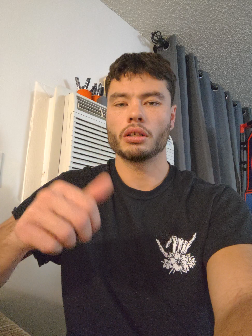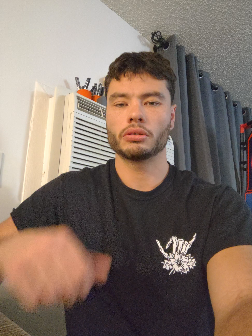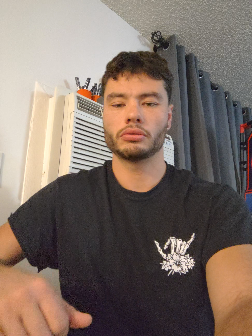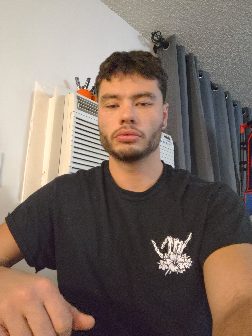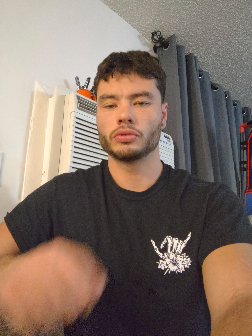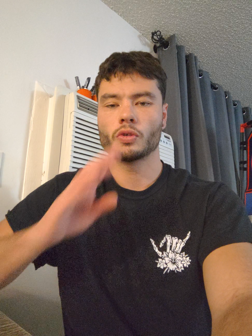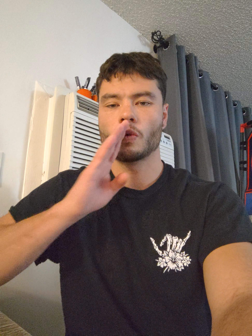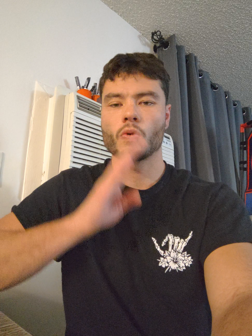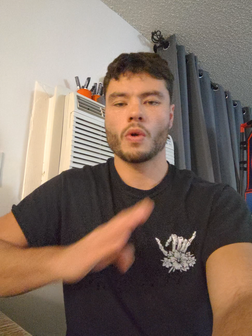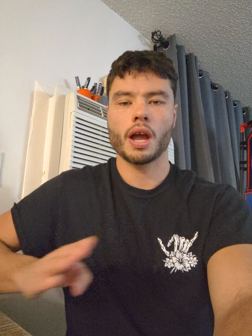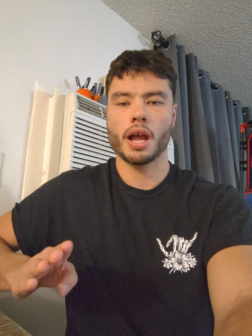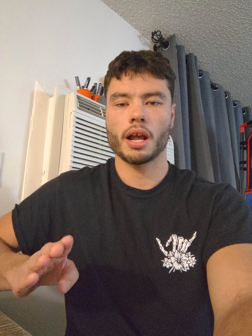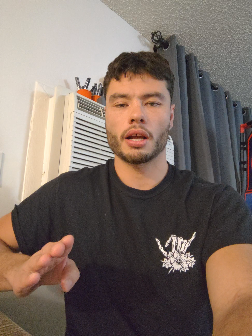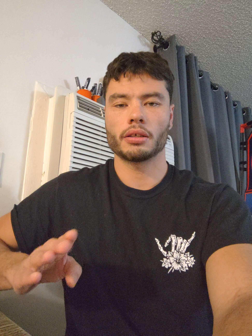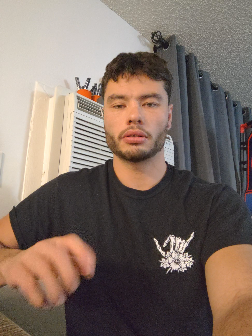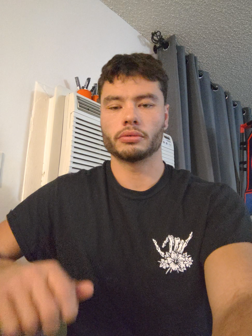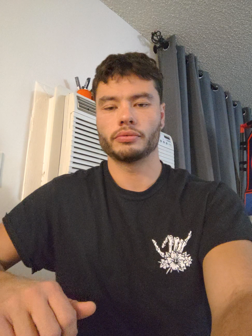quiet